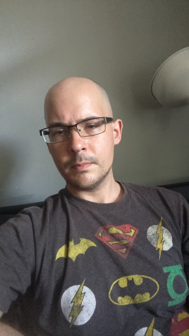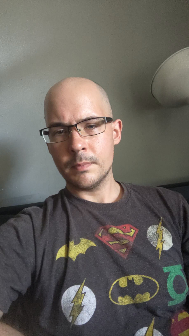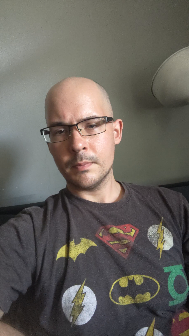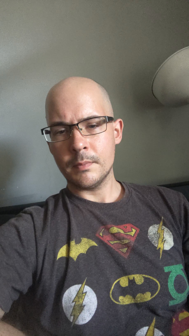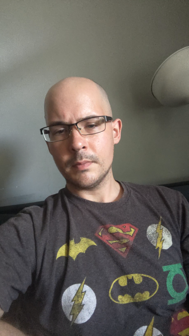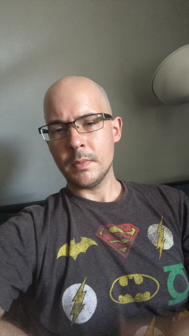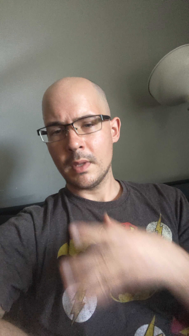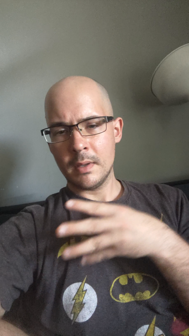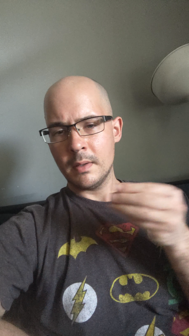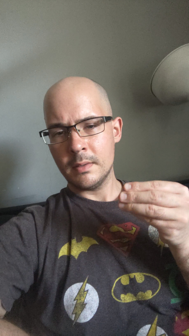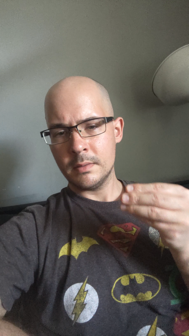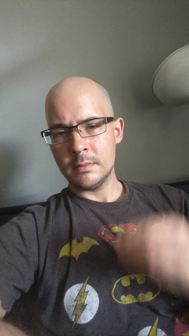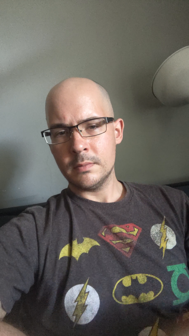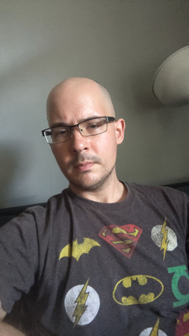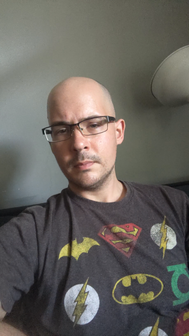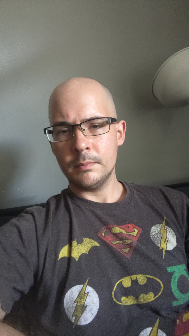and